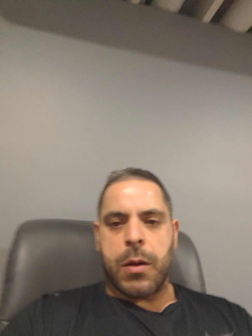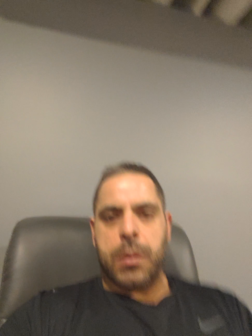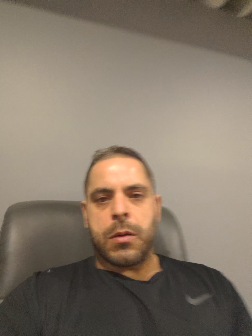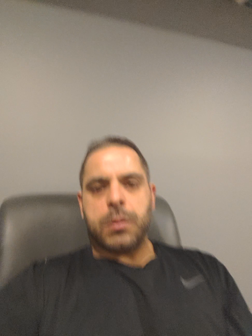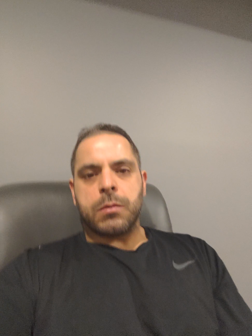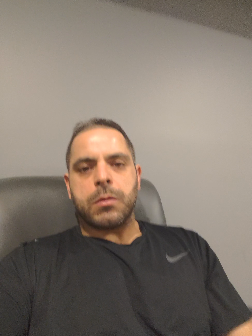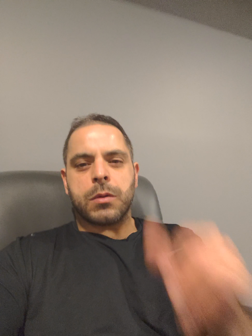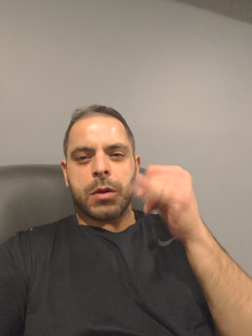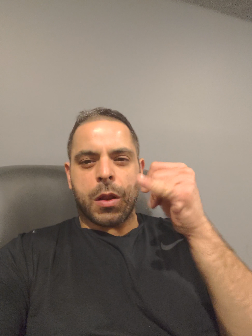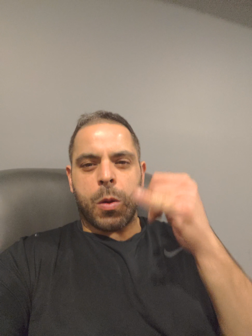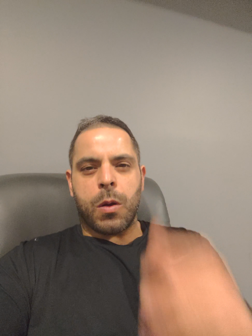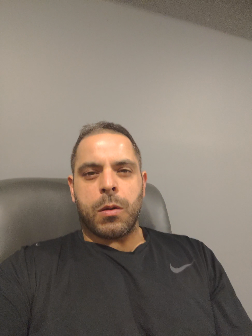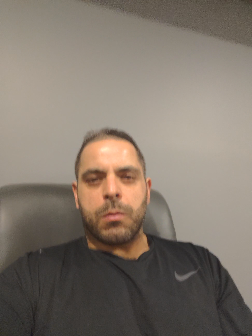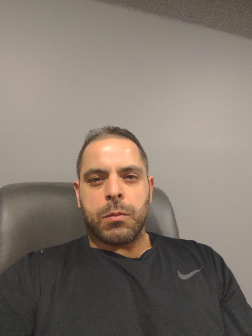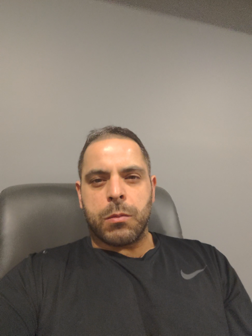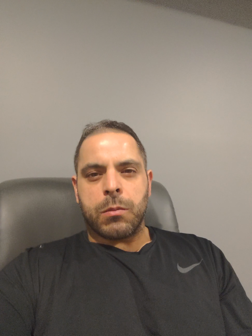yellow